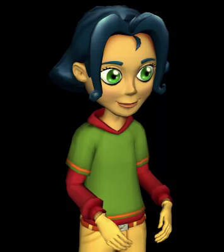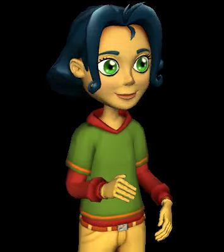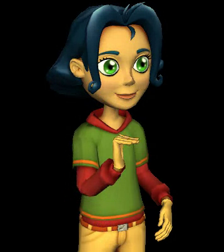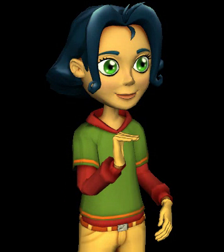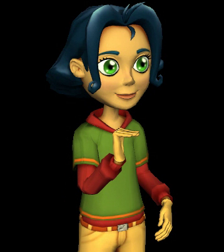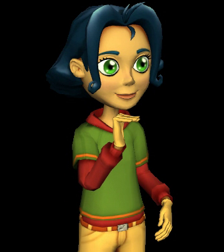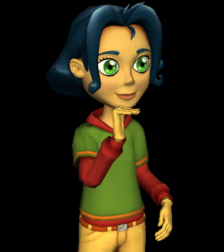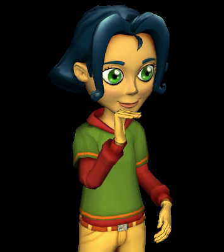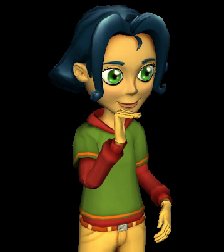يكبر